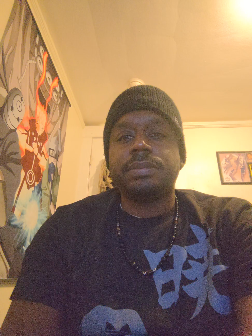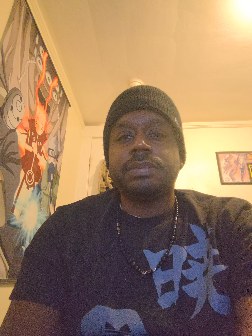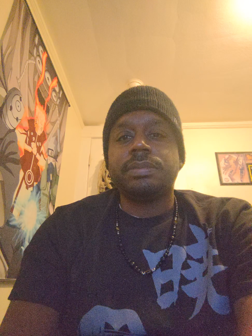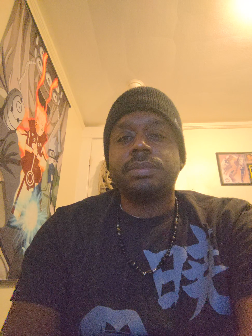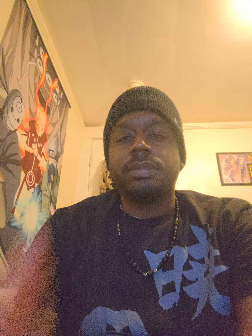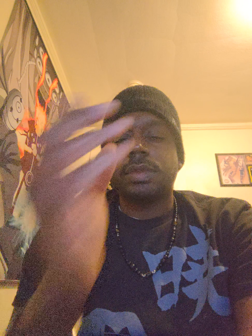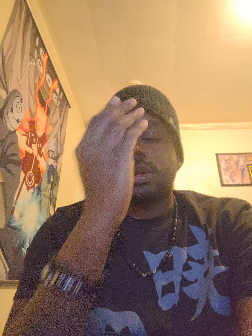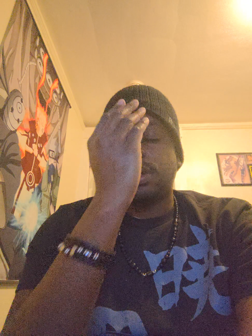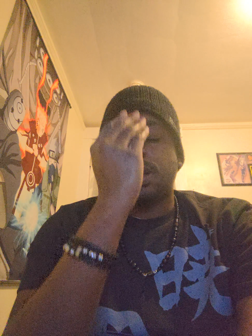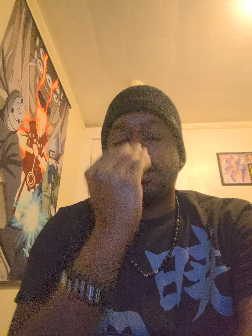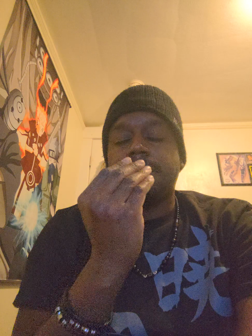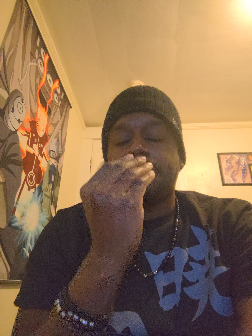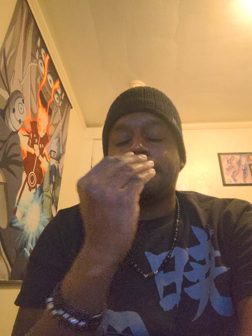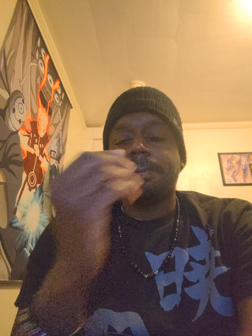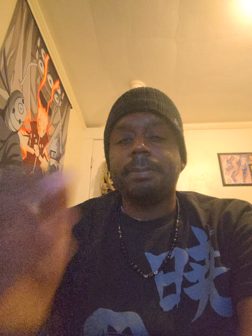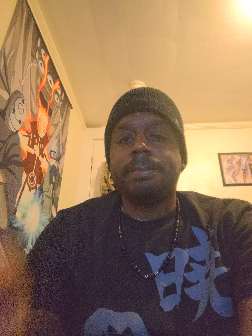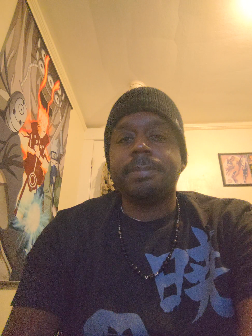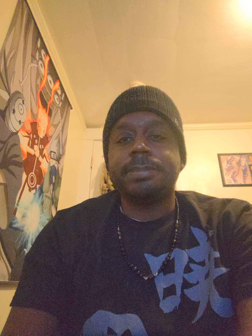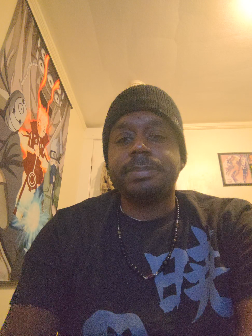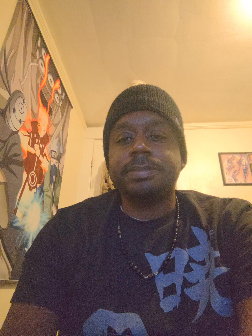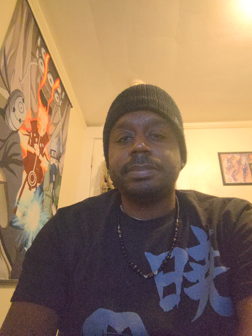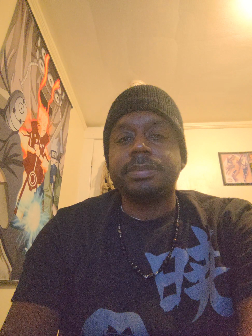sleep